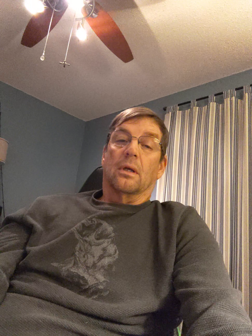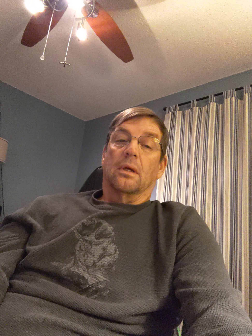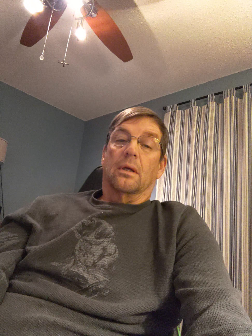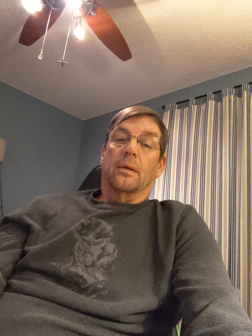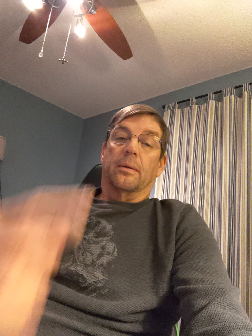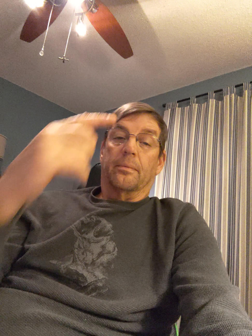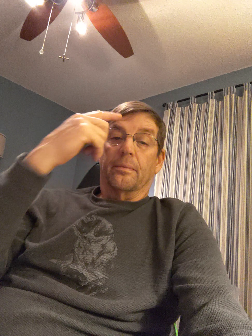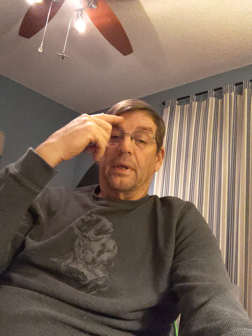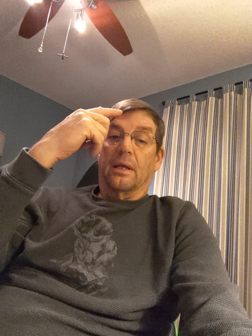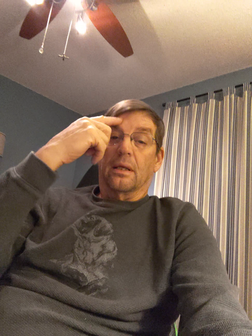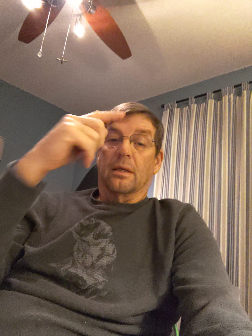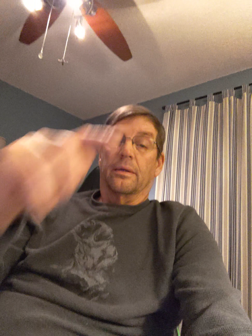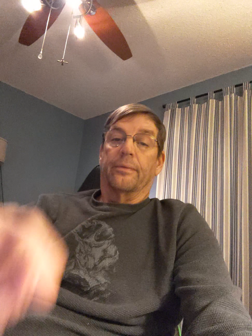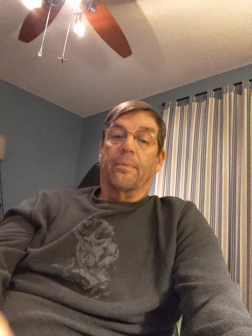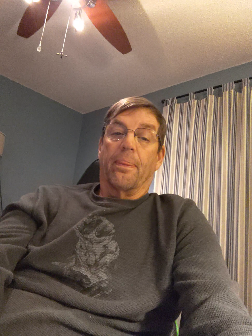penny